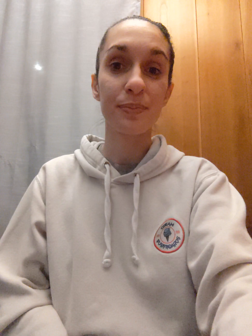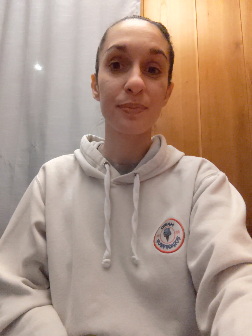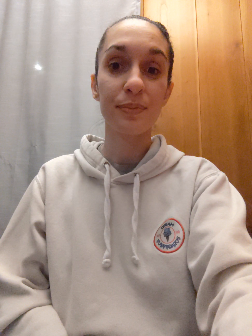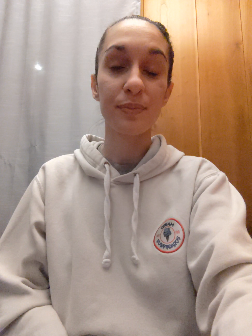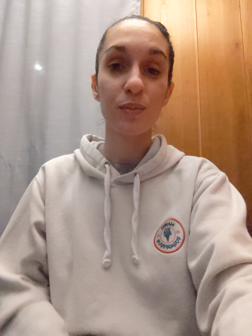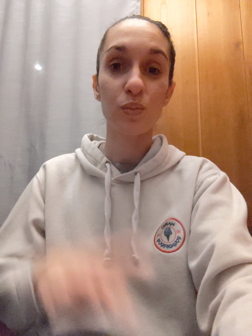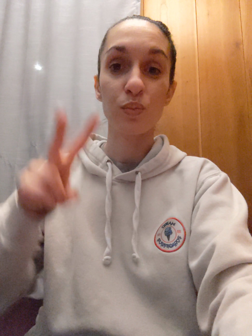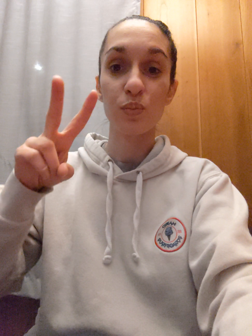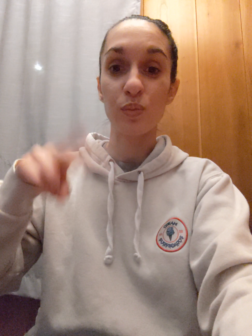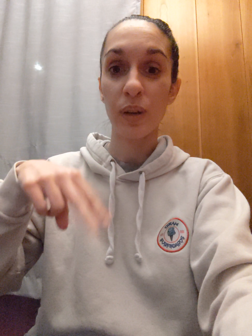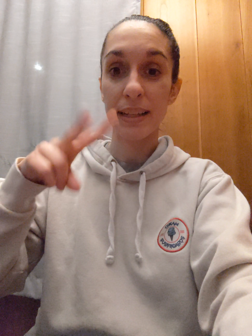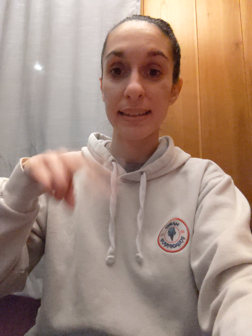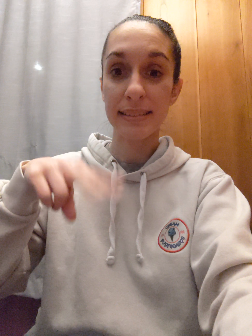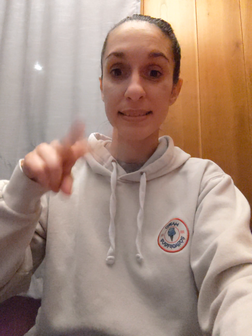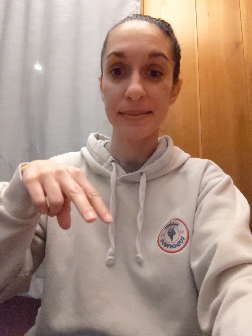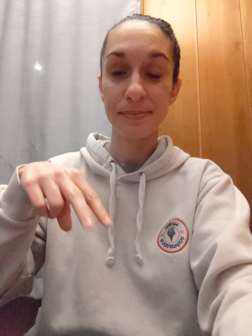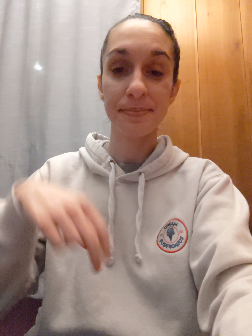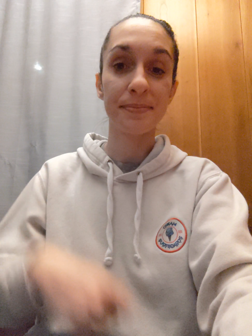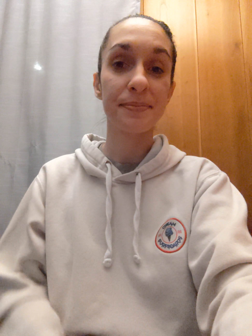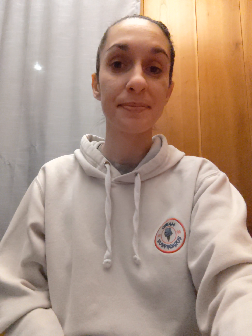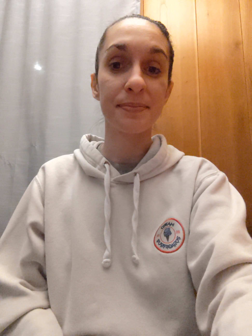read